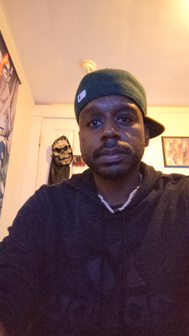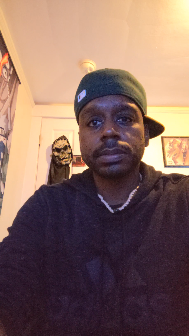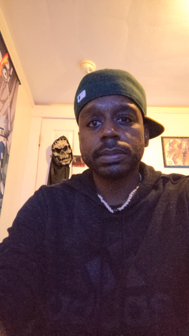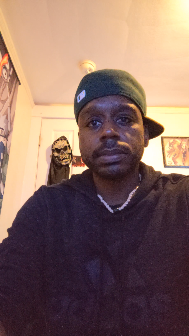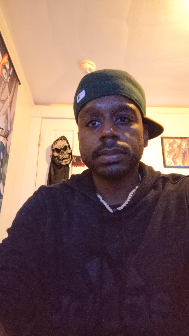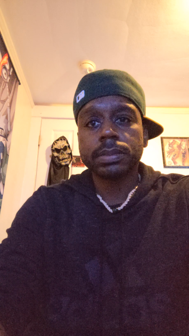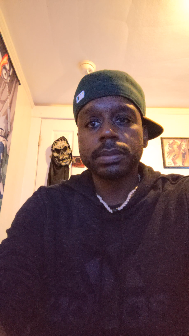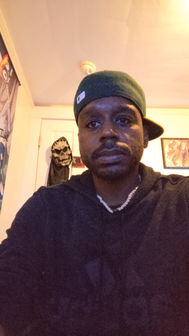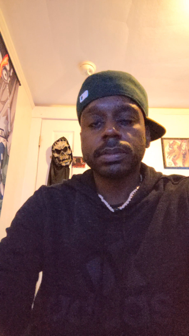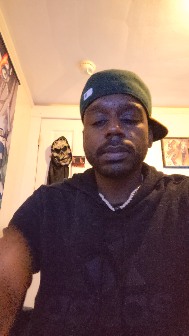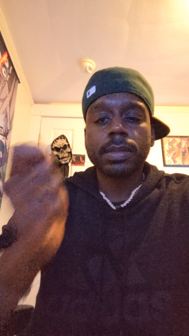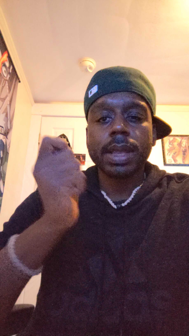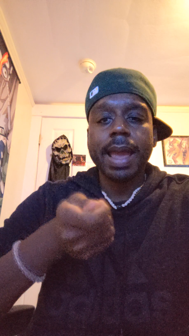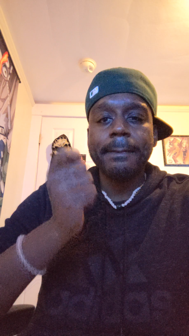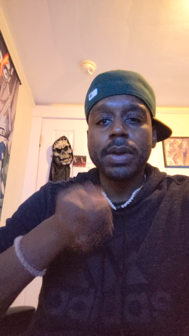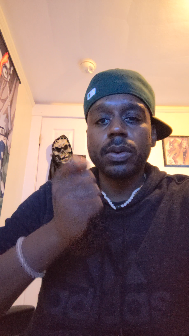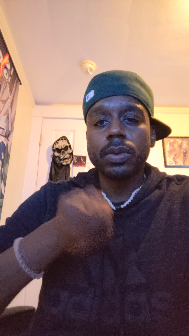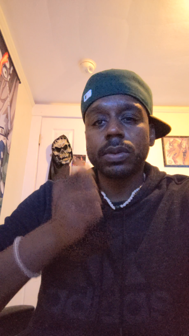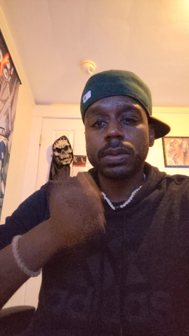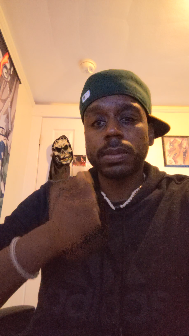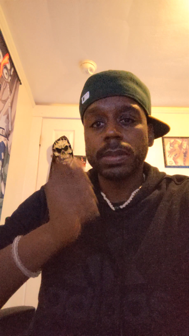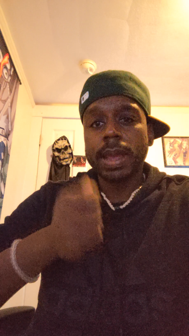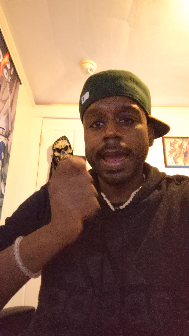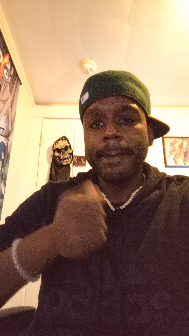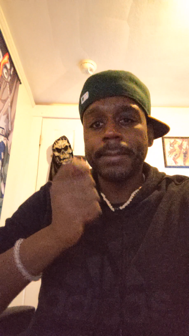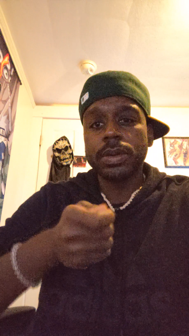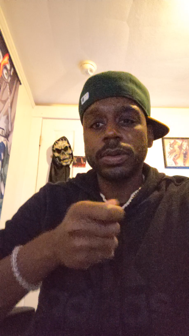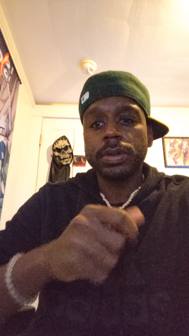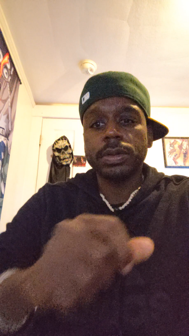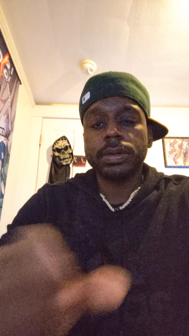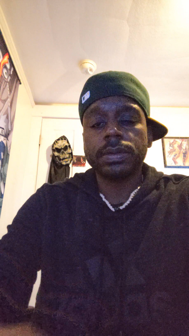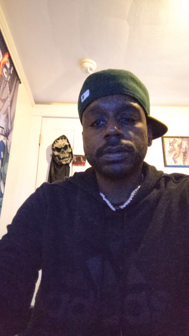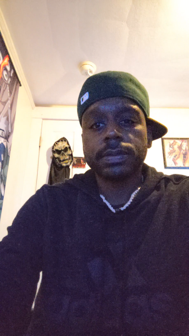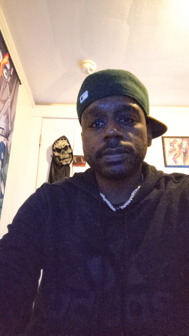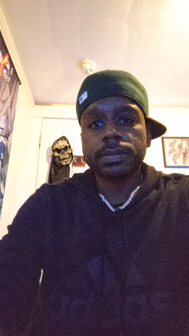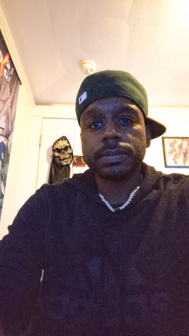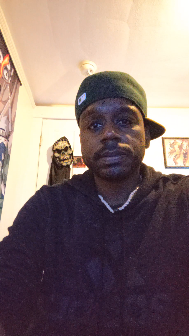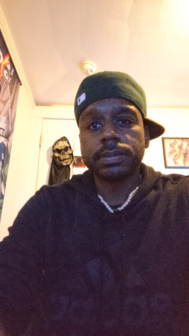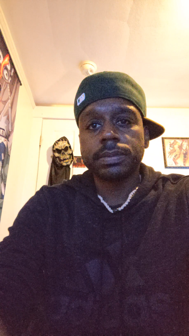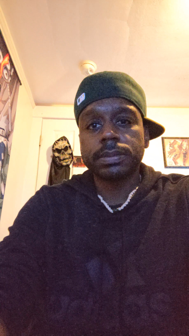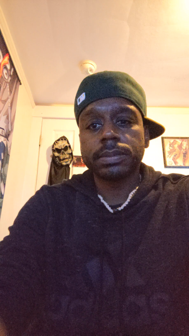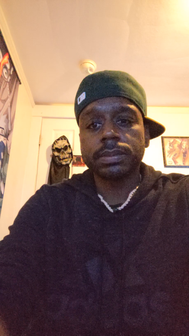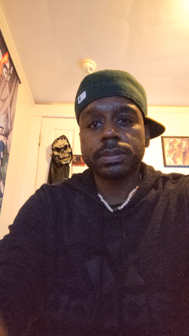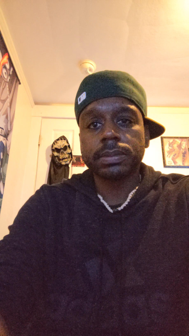hammer